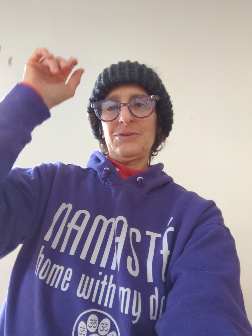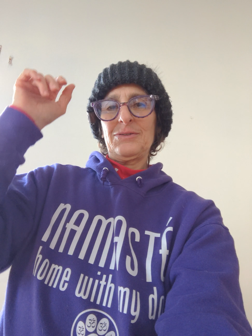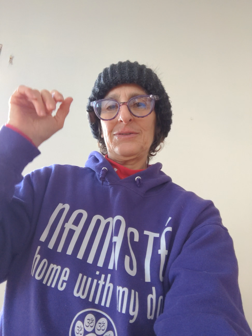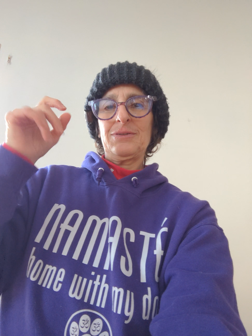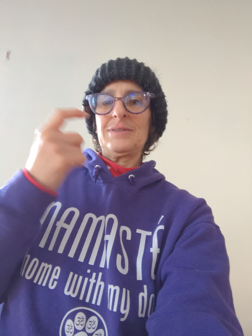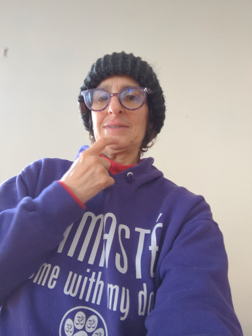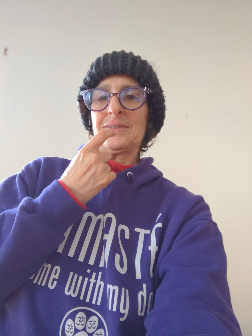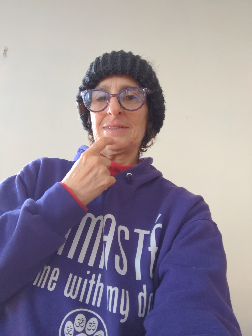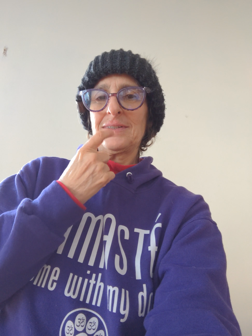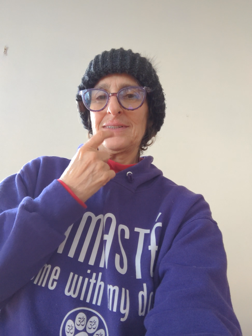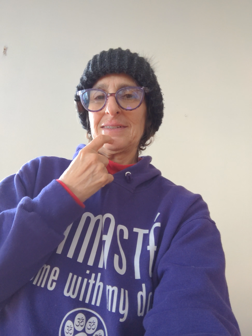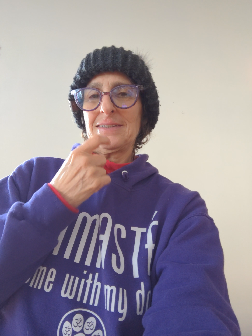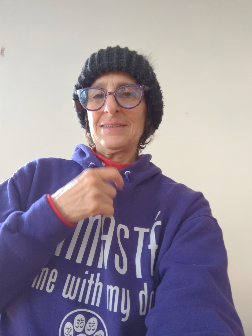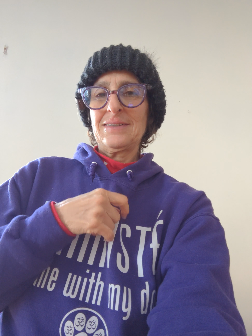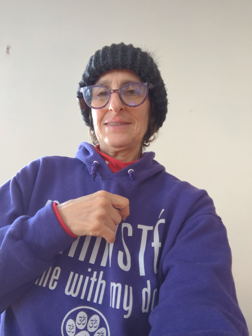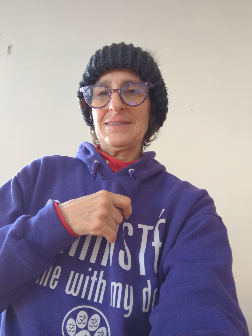window